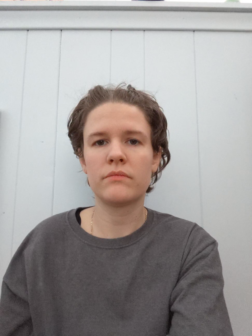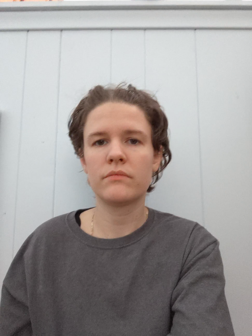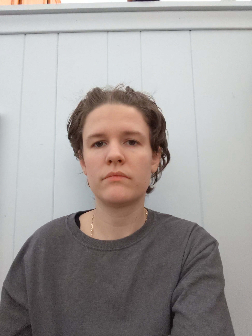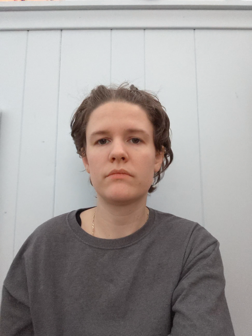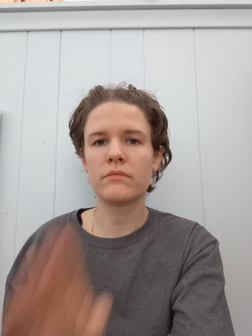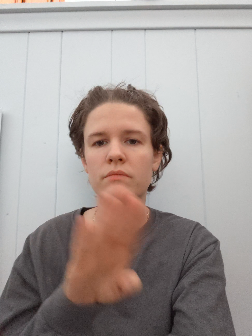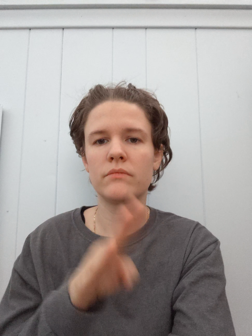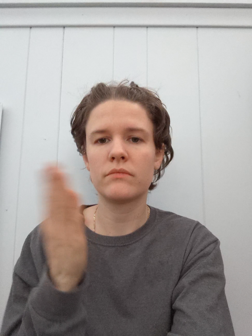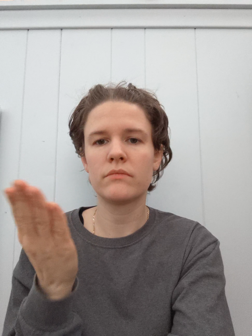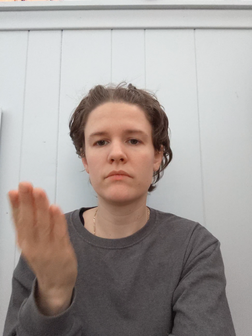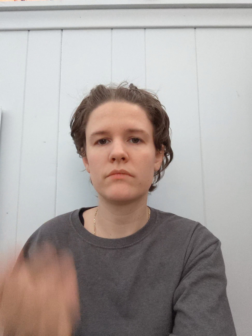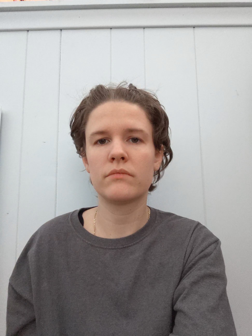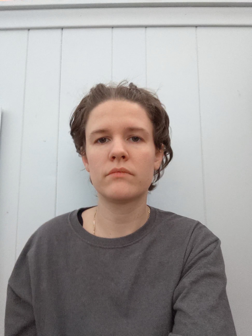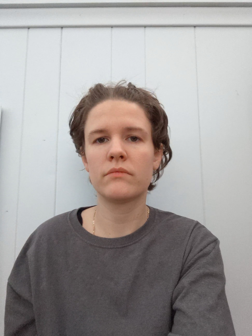open